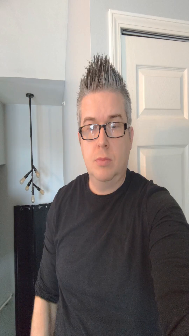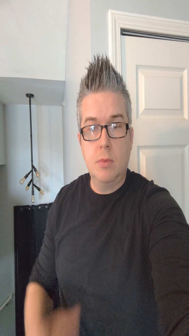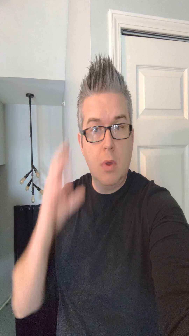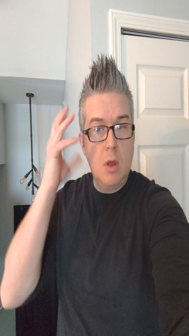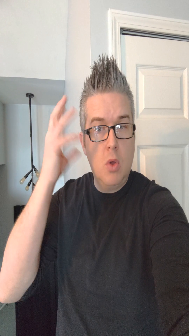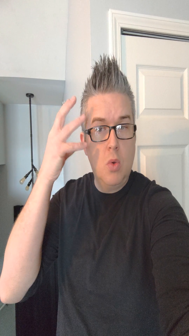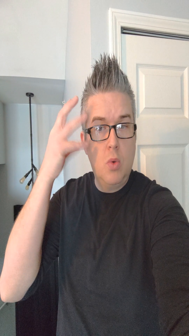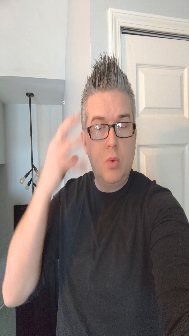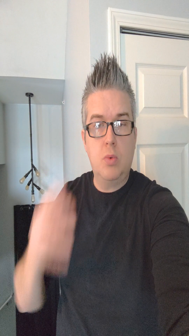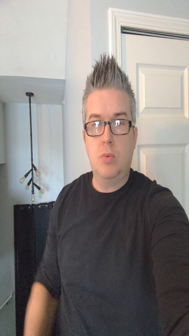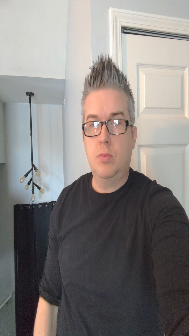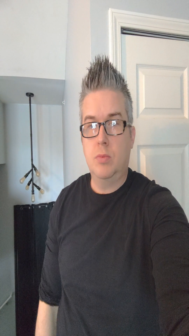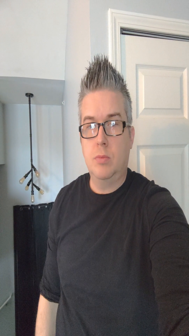radio